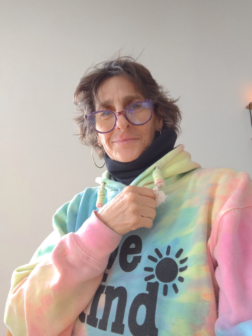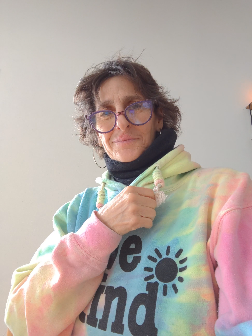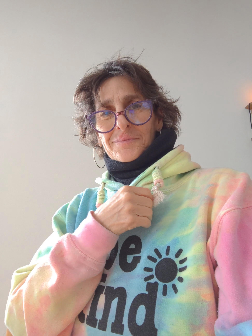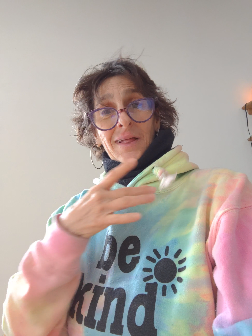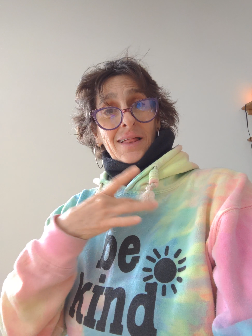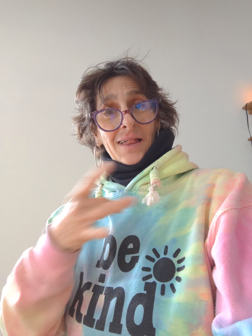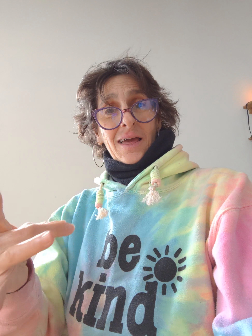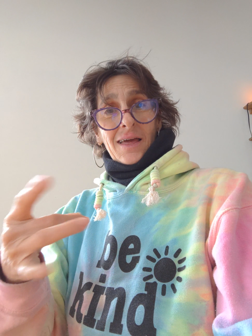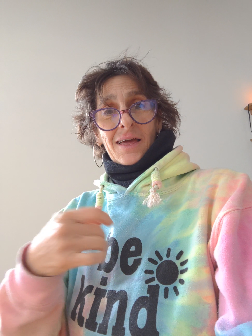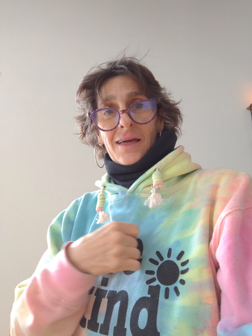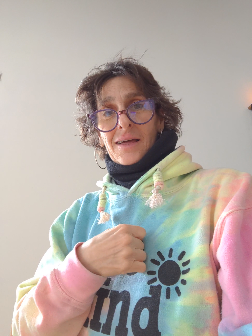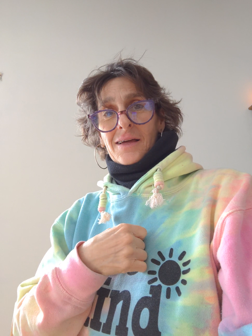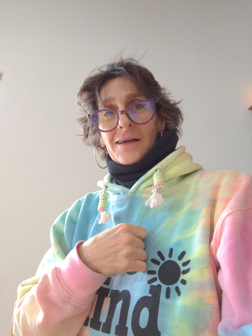like